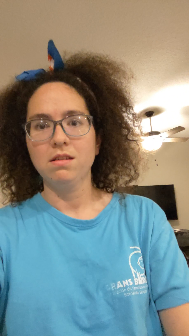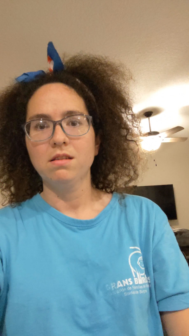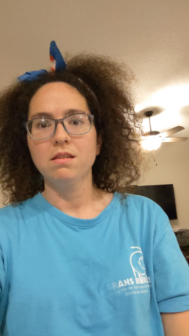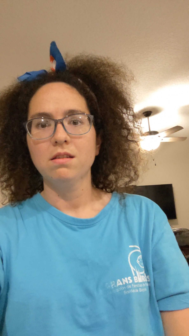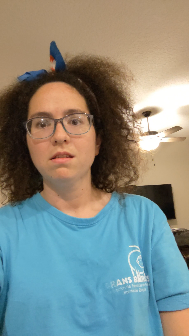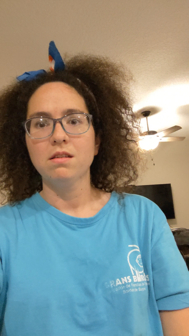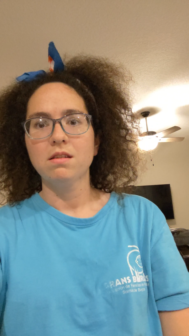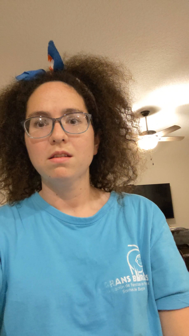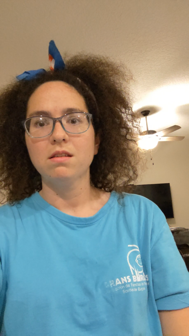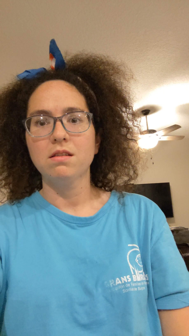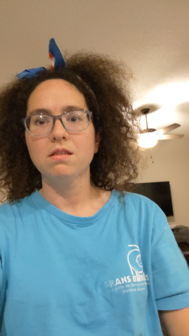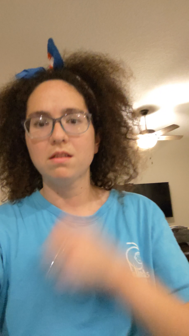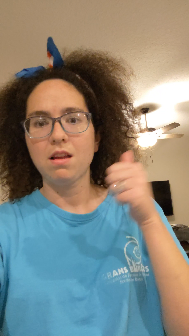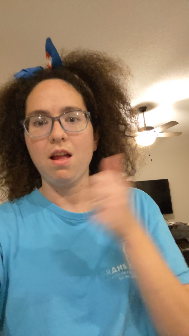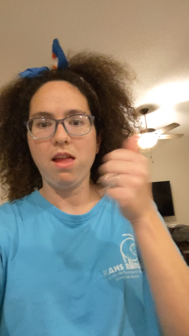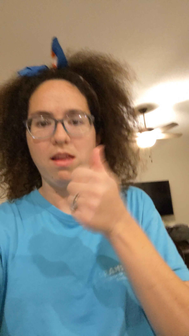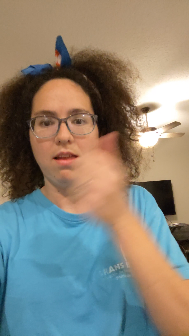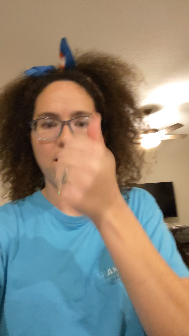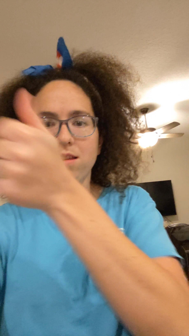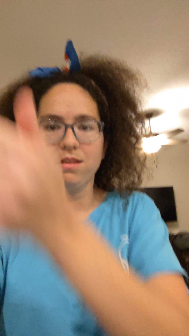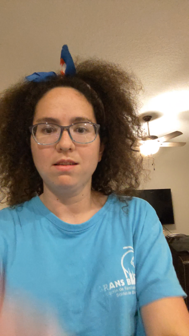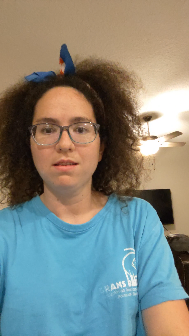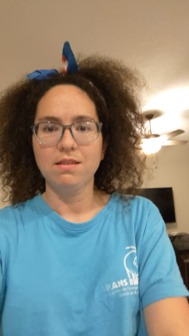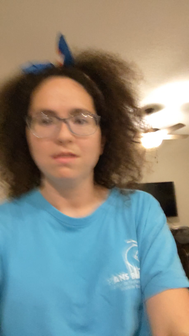chase